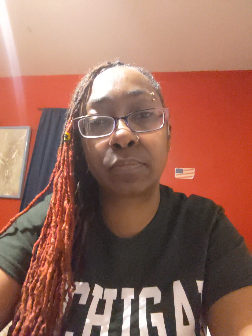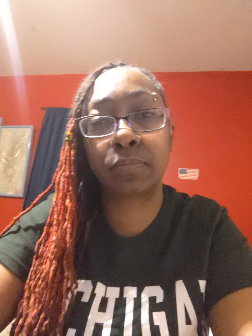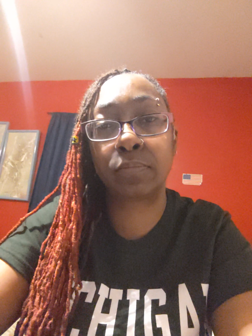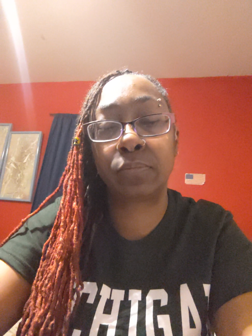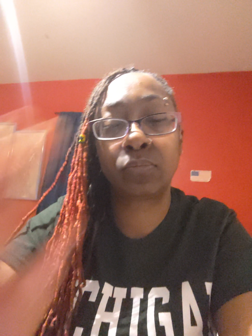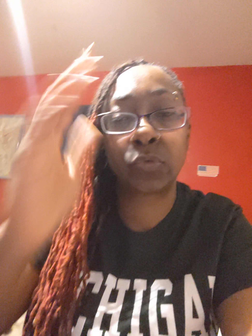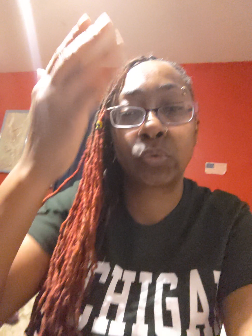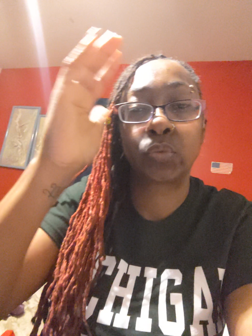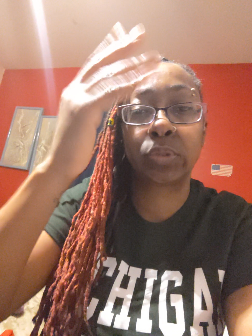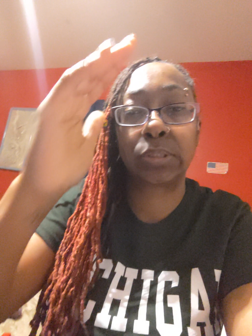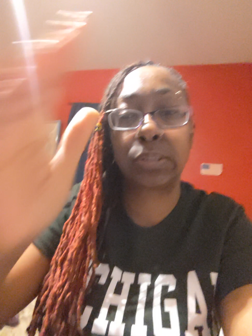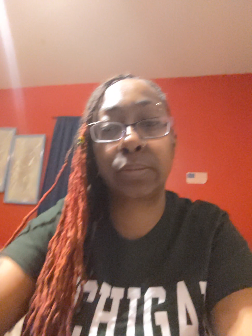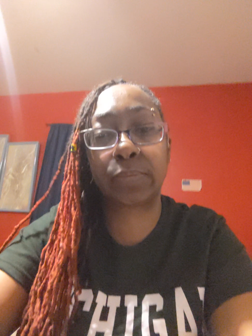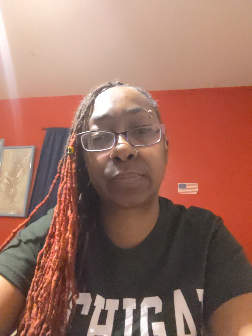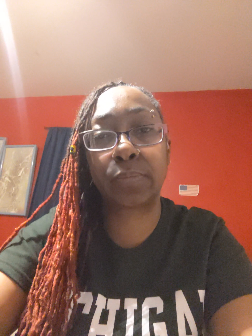tree